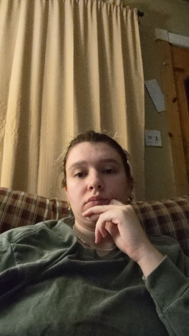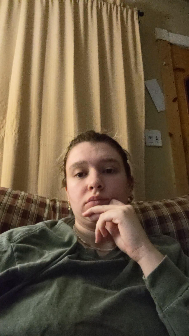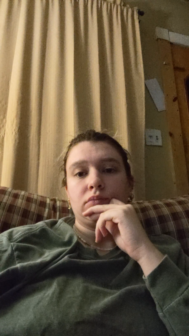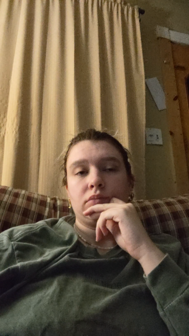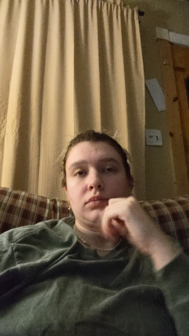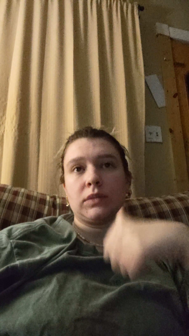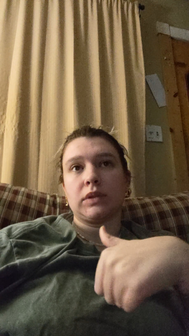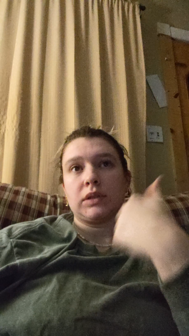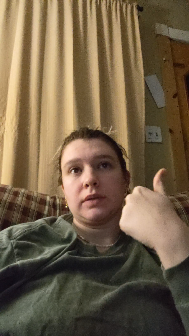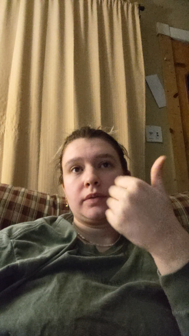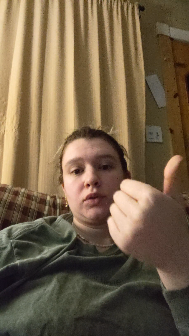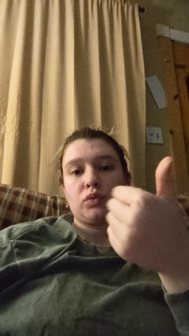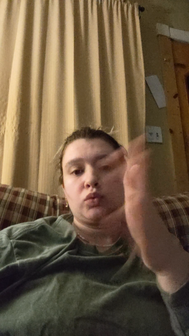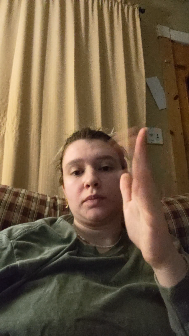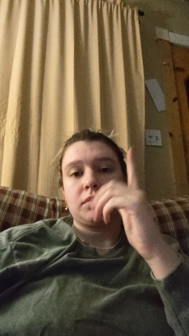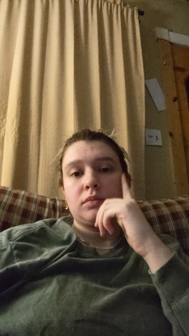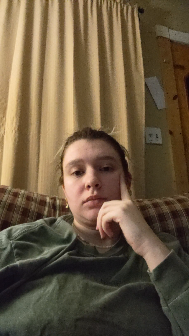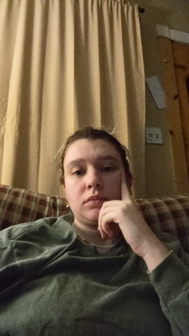living room